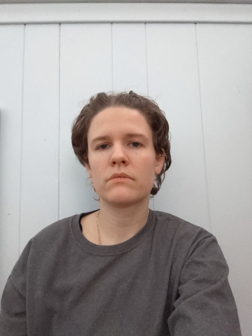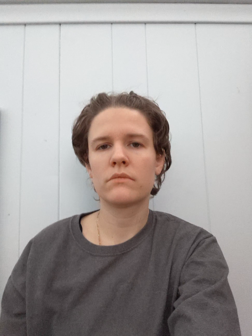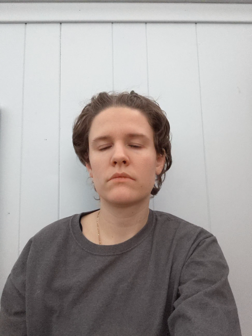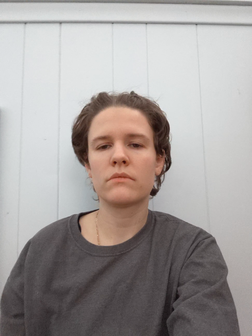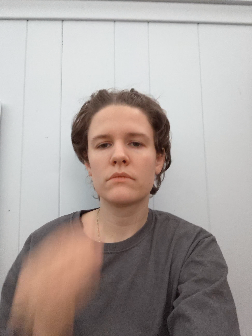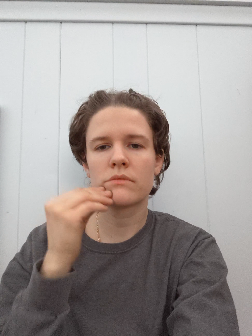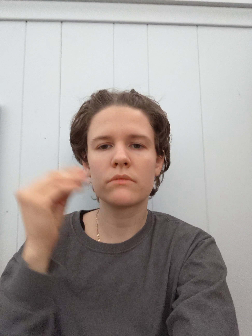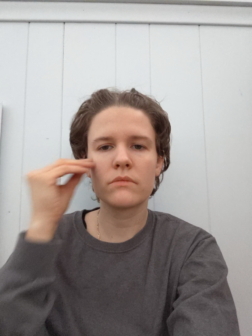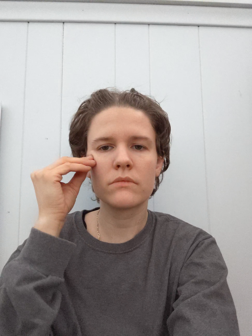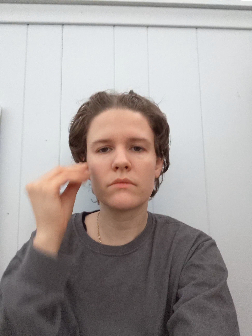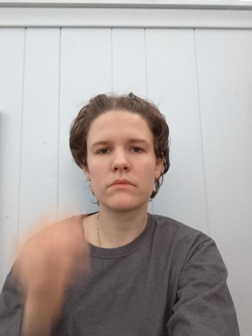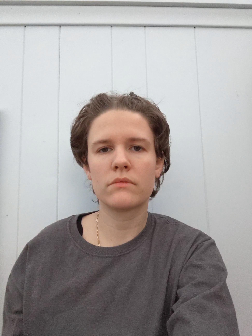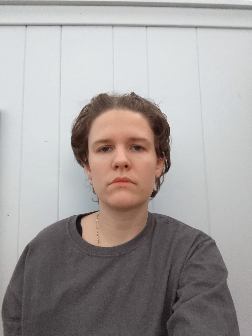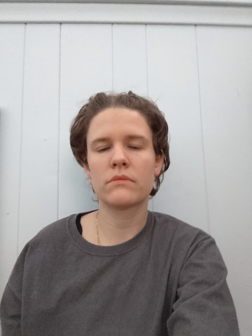home